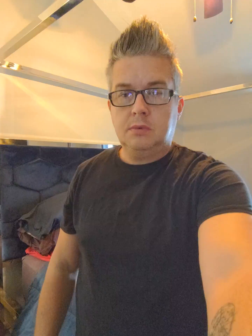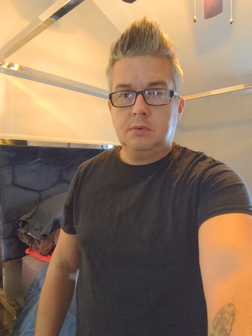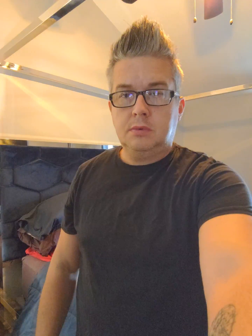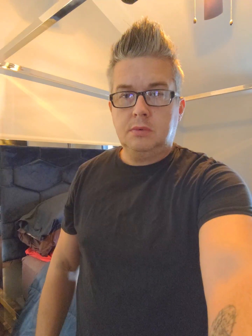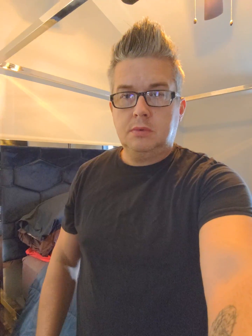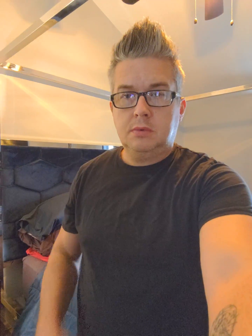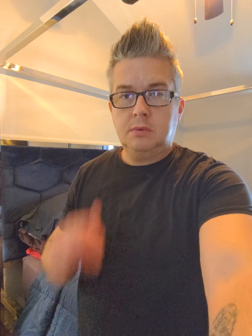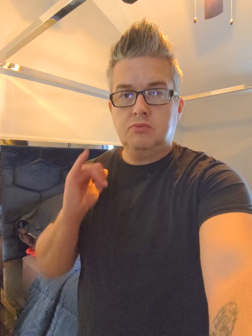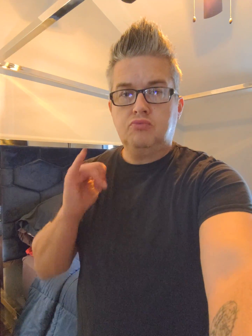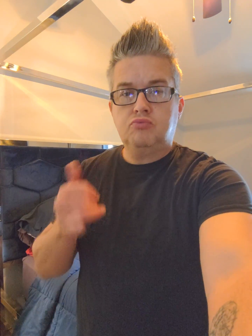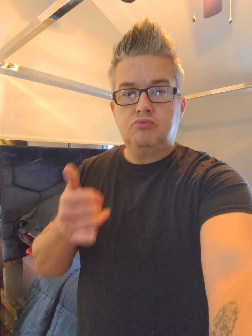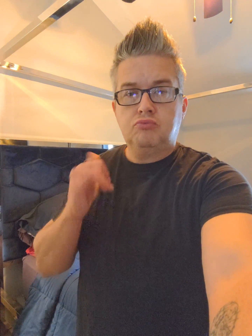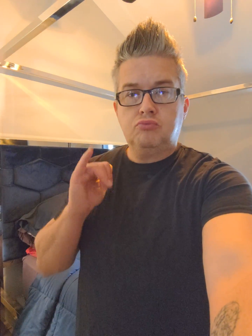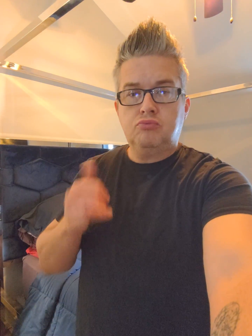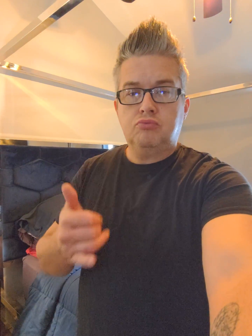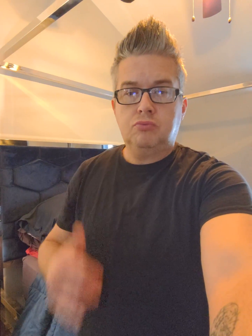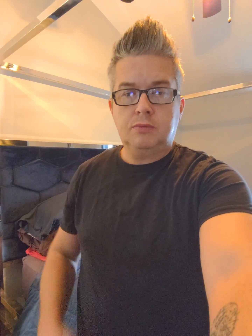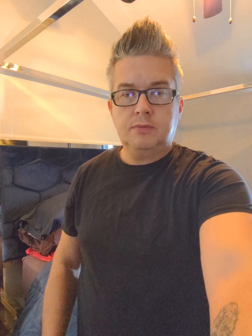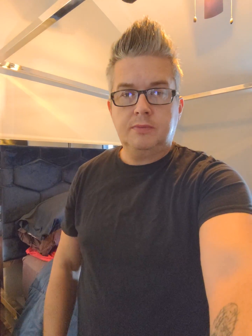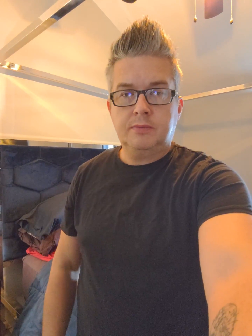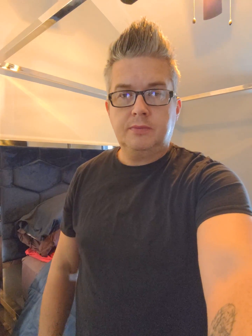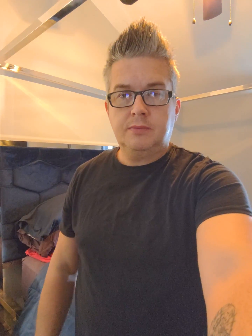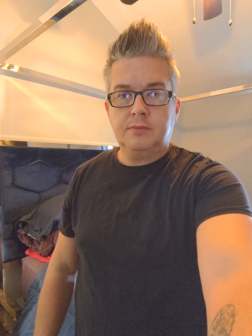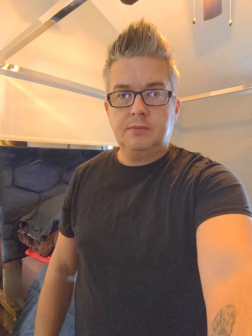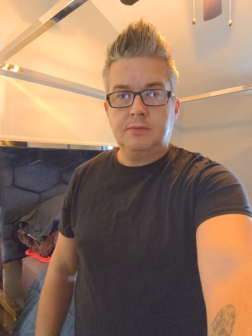rocking chair